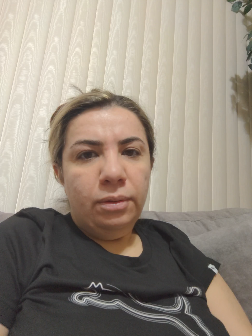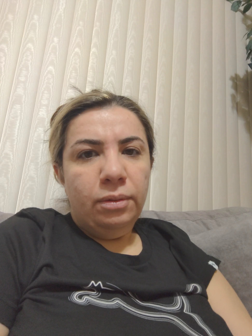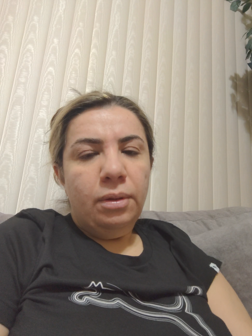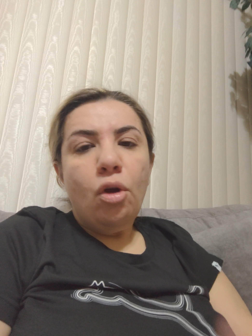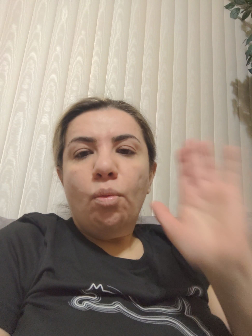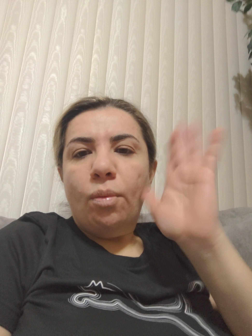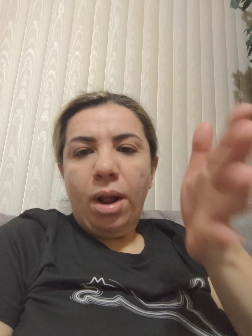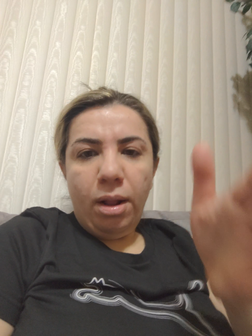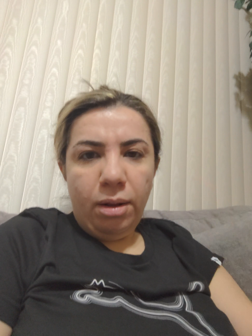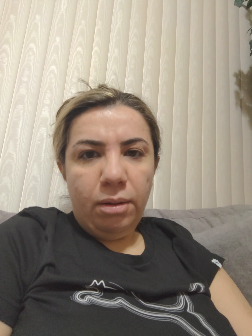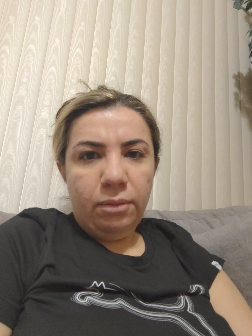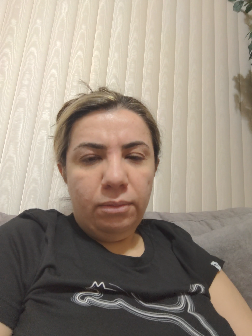will